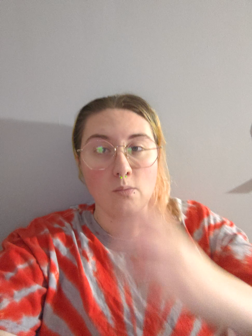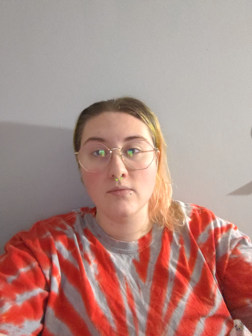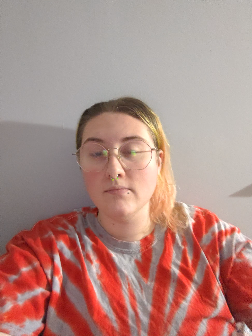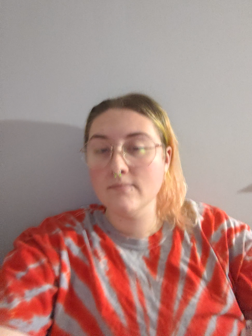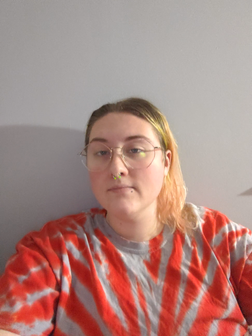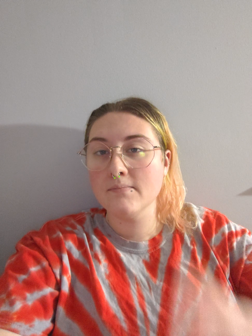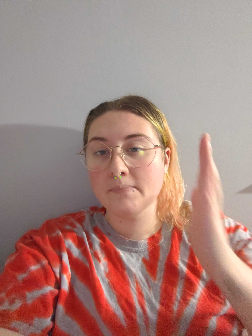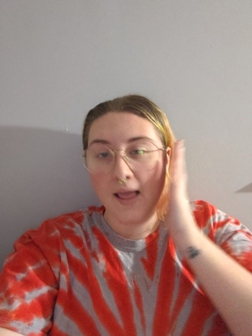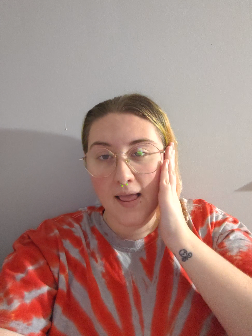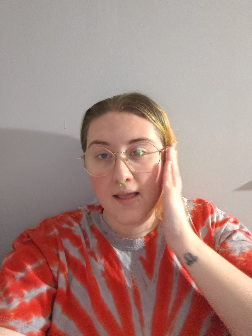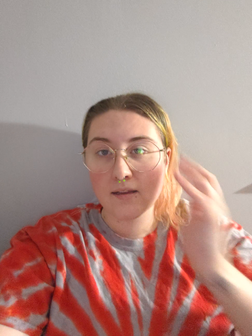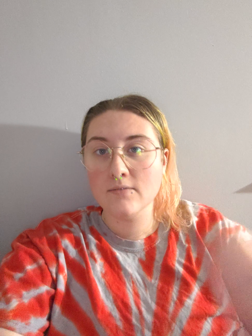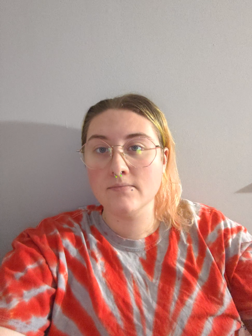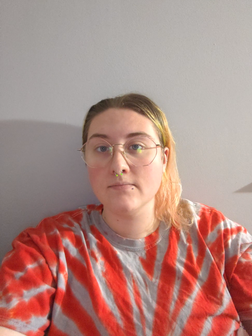bed